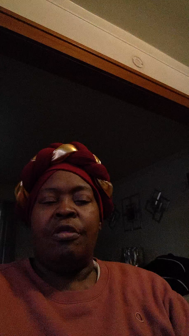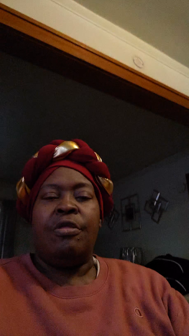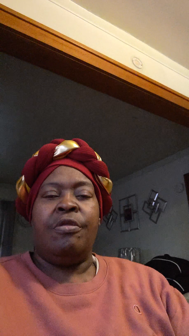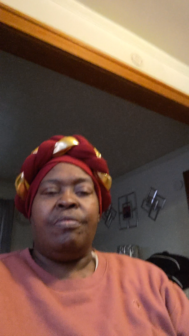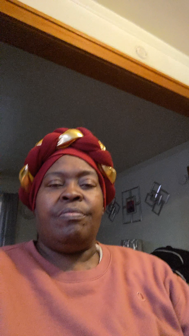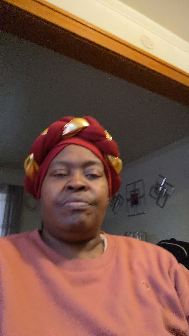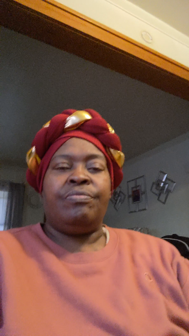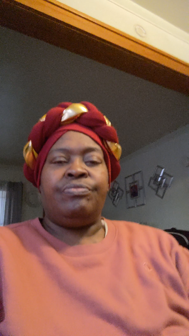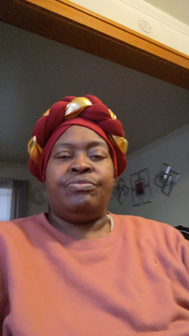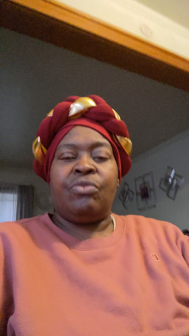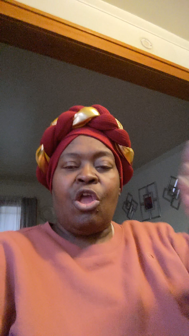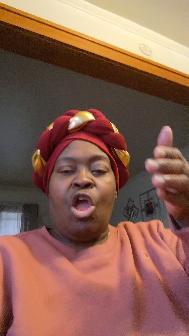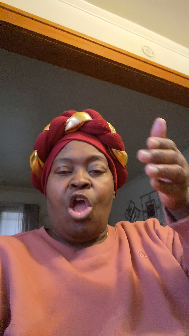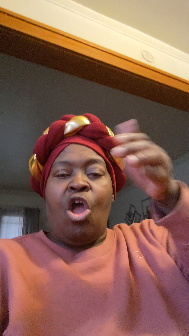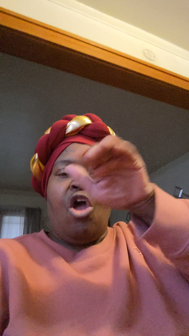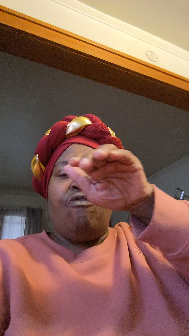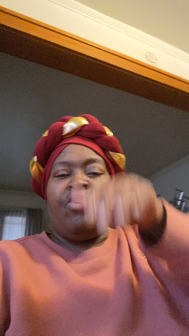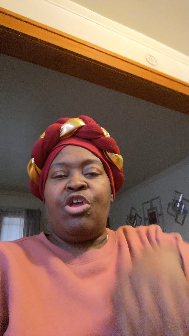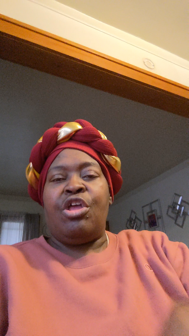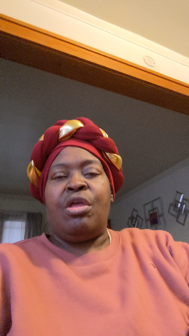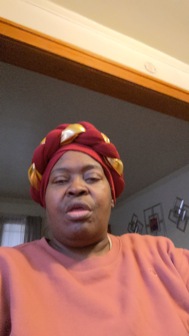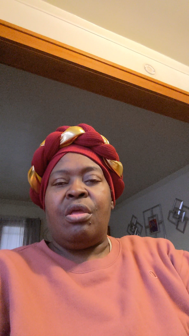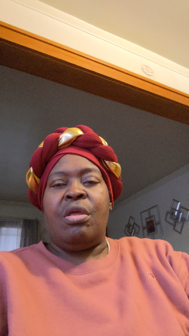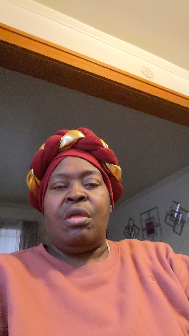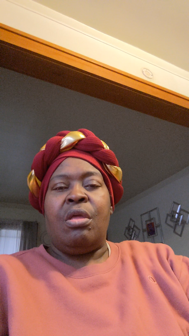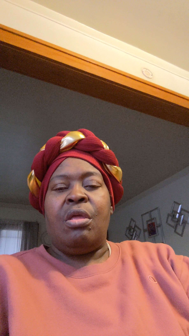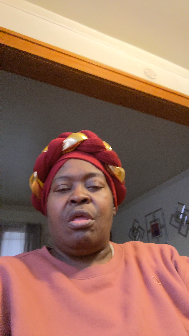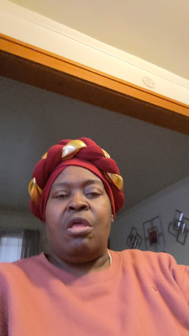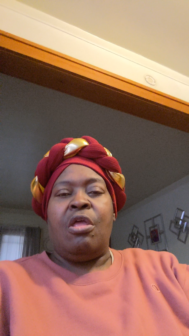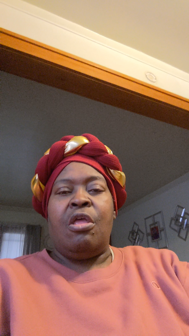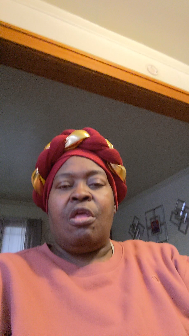cover